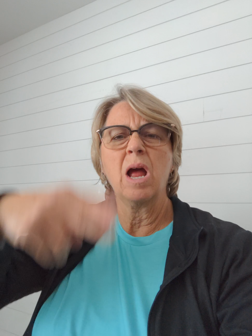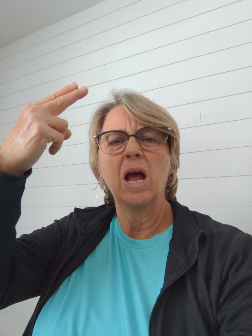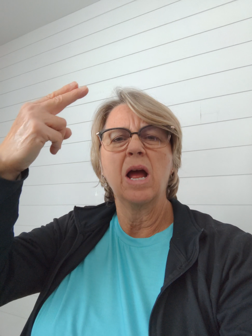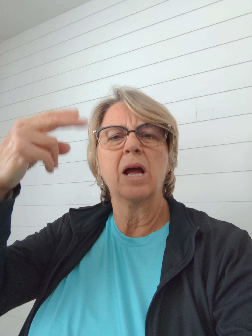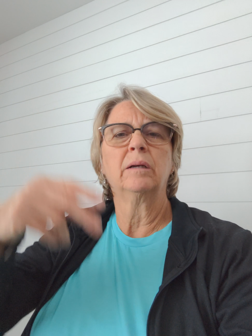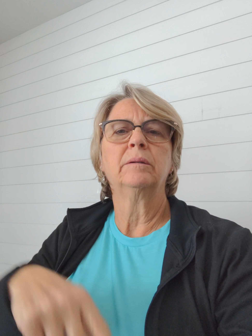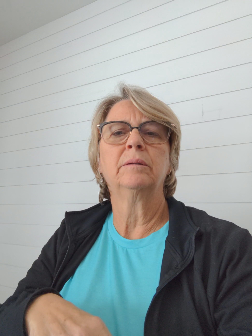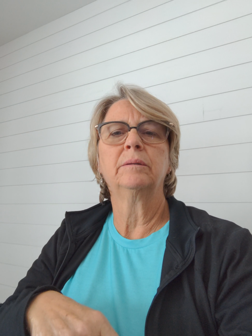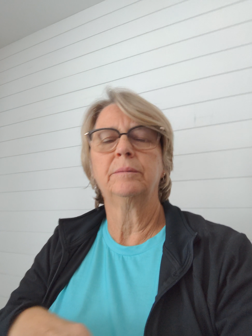high